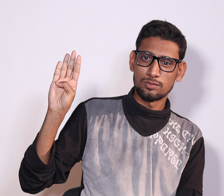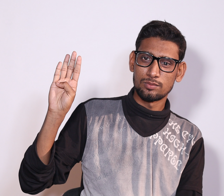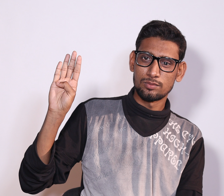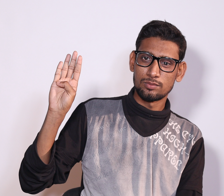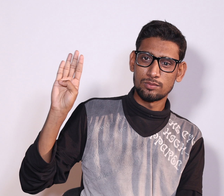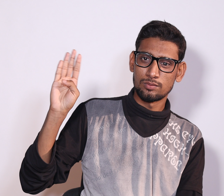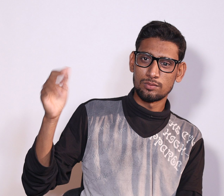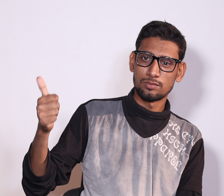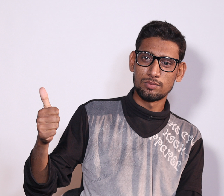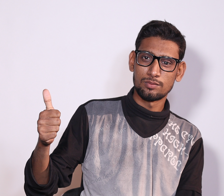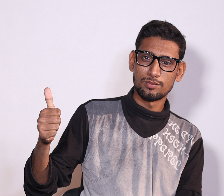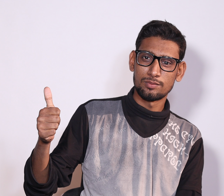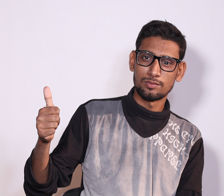best